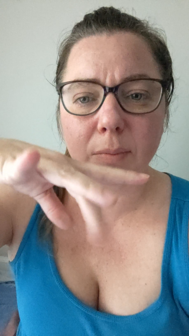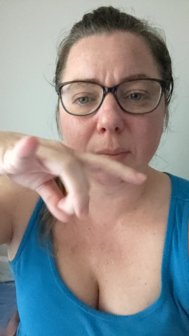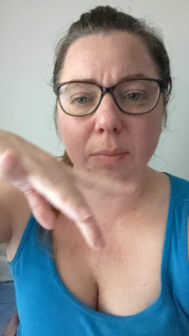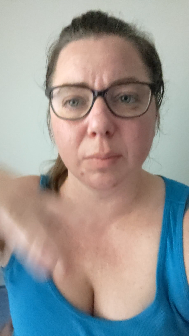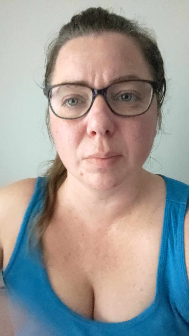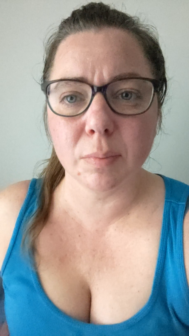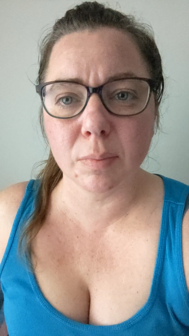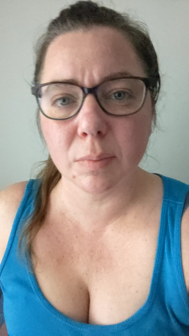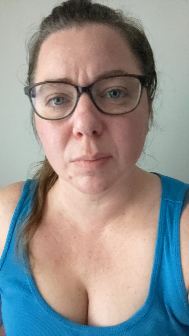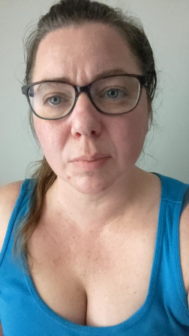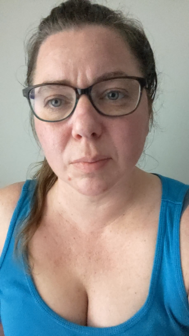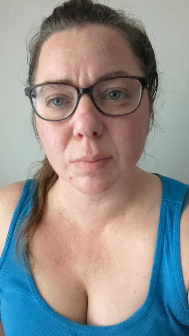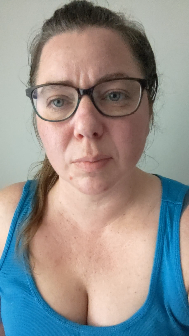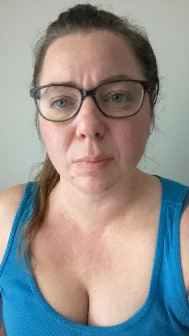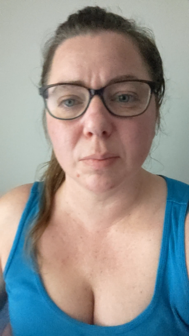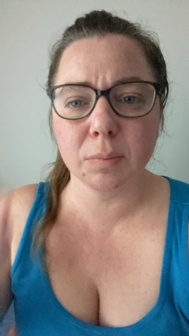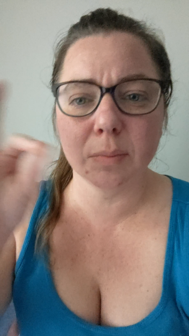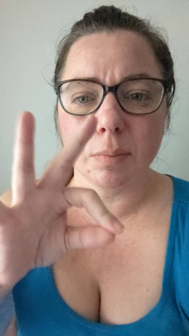fit